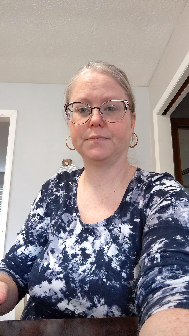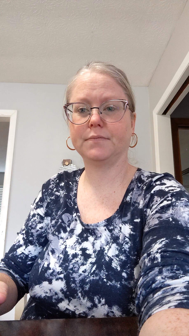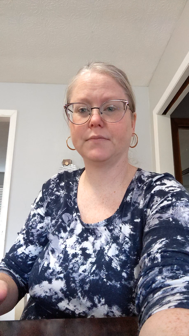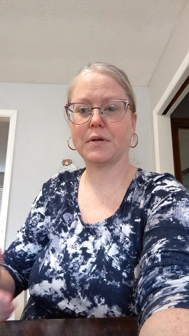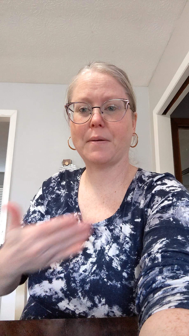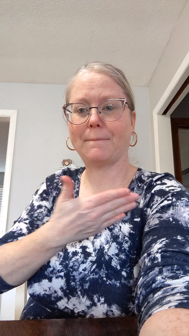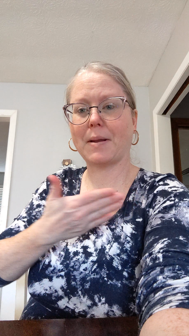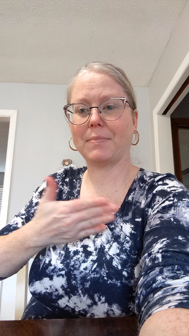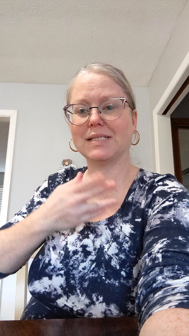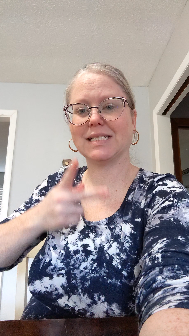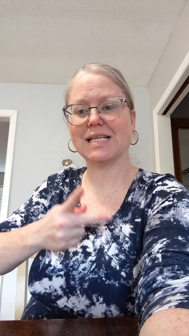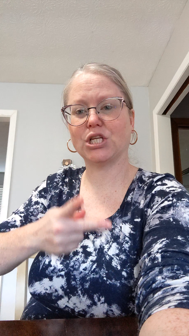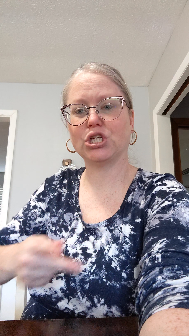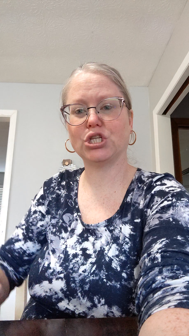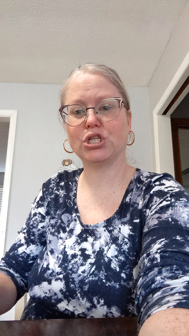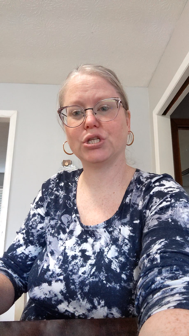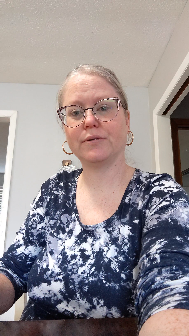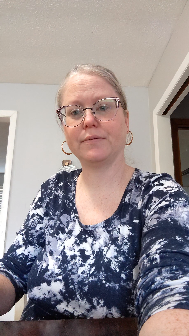babysitter